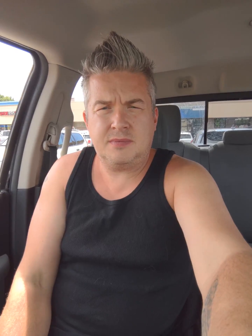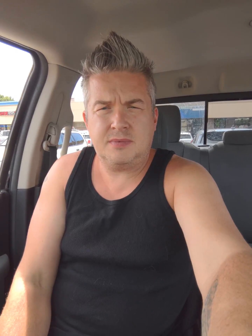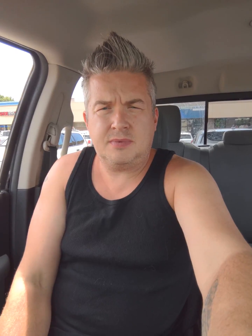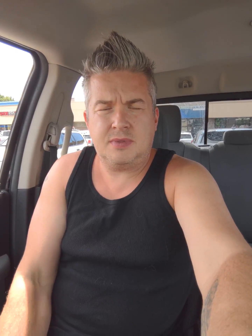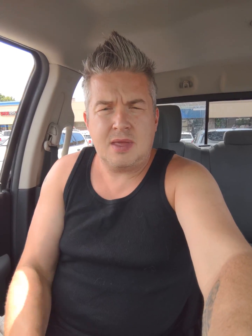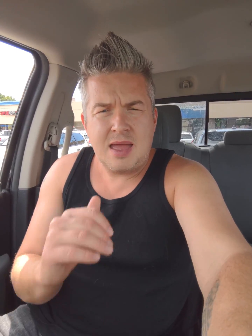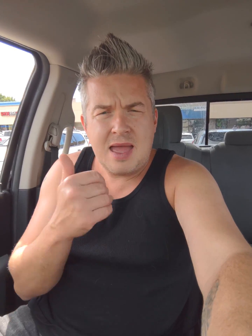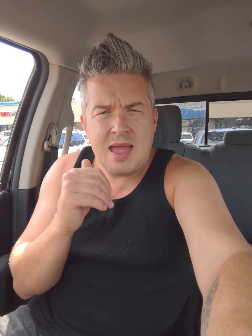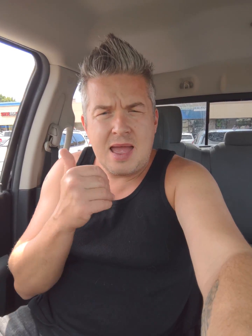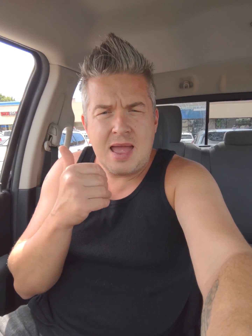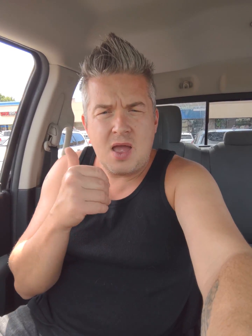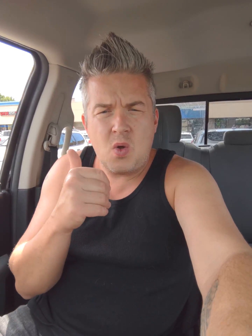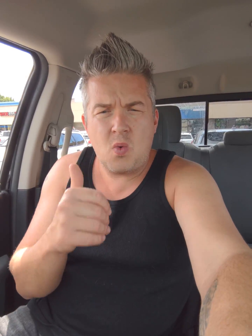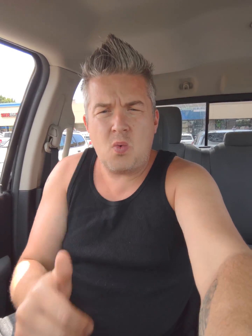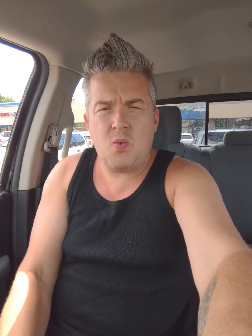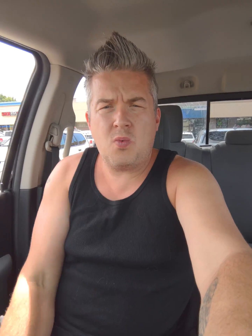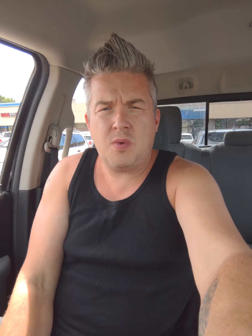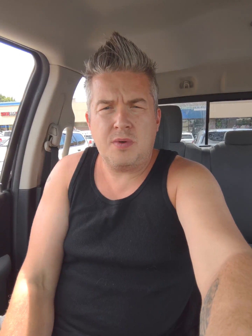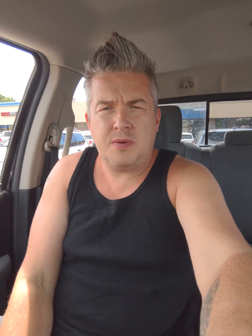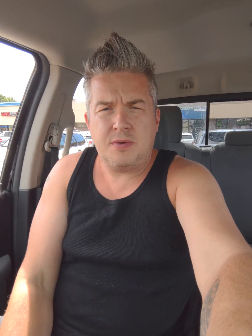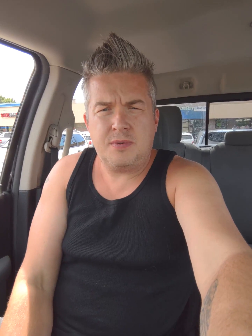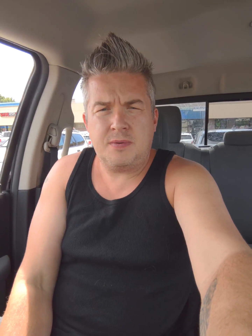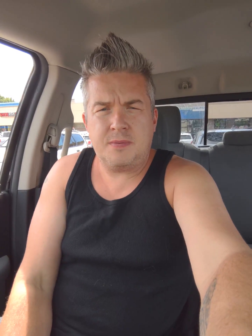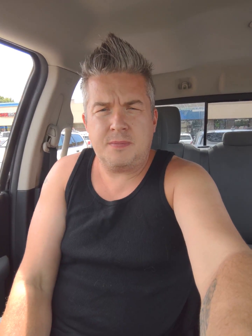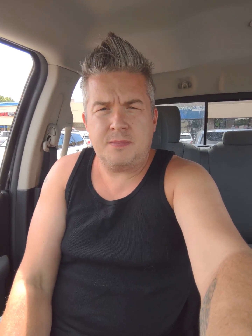how